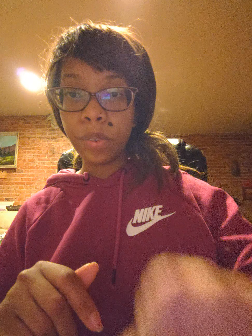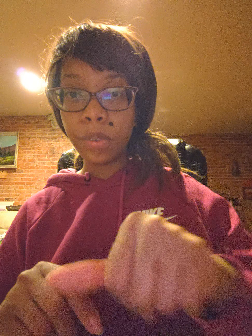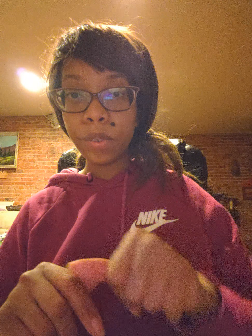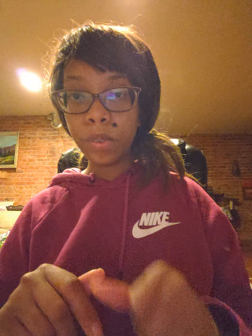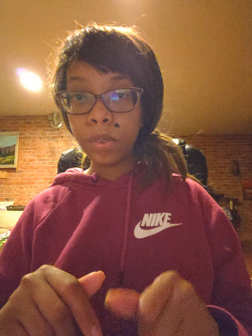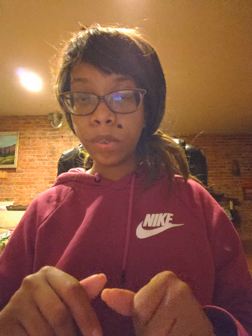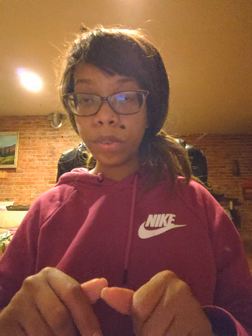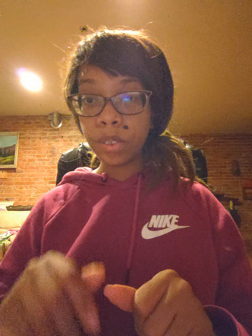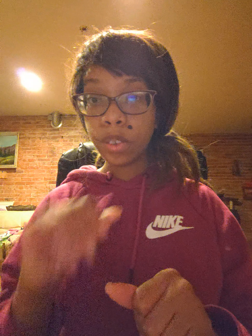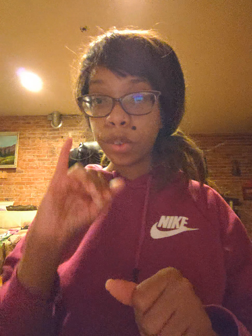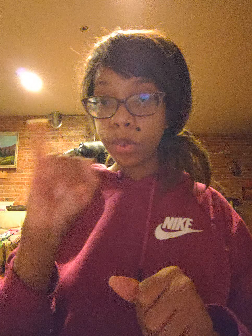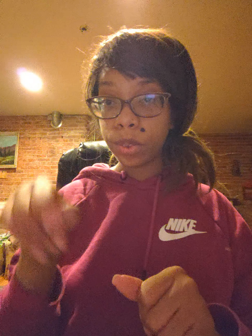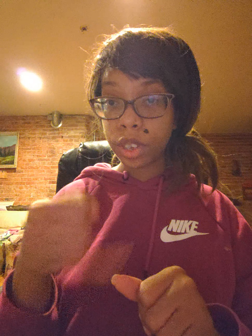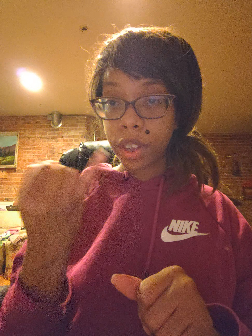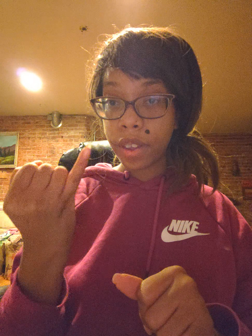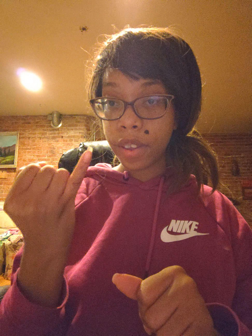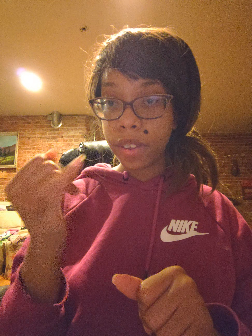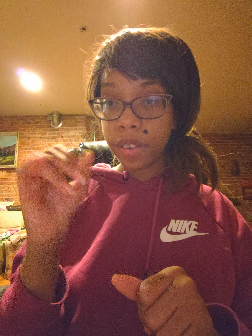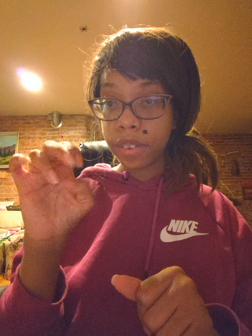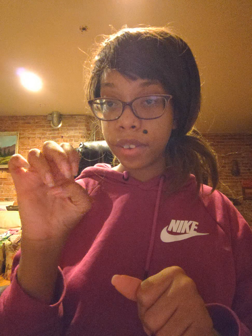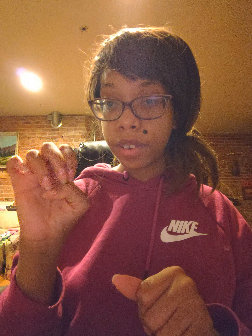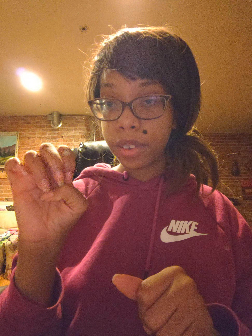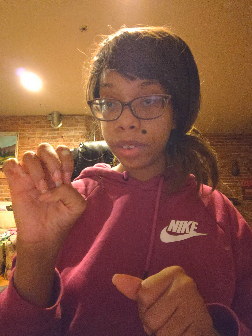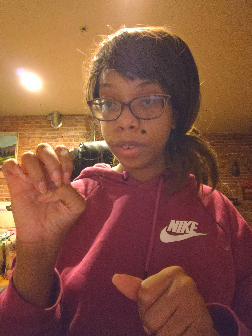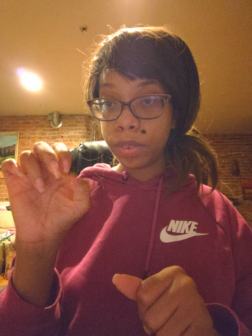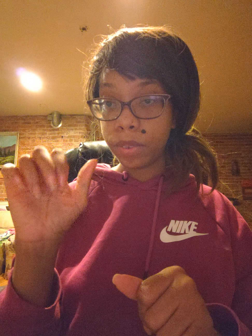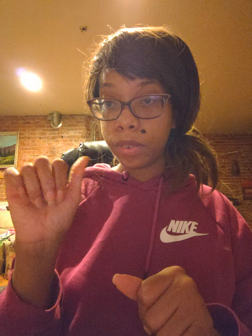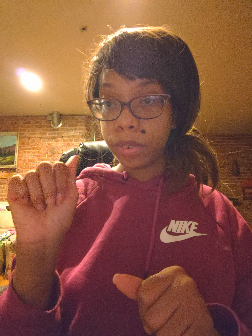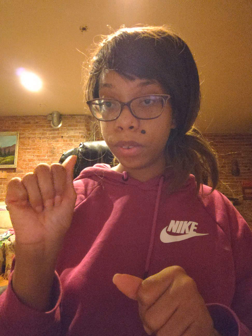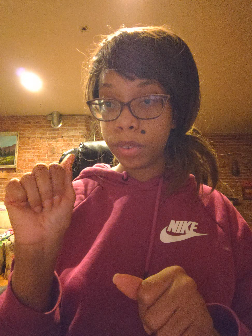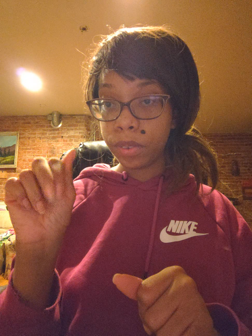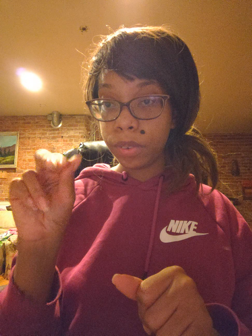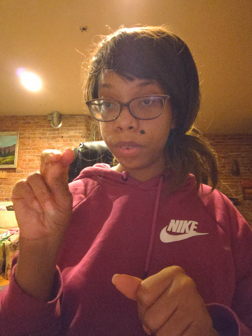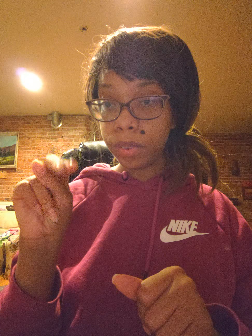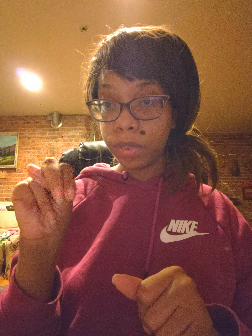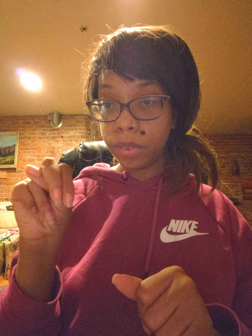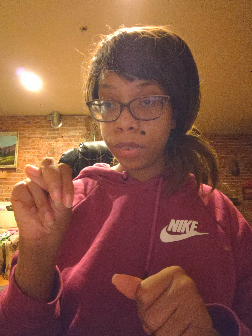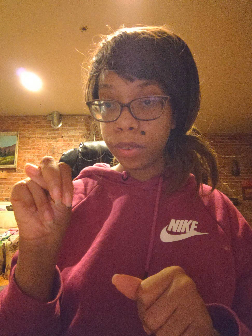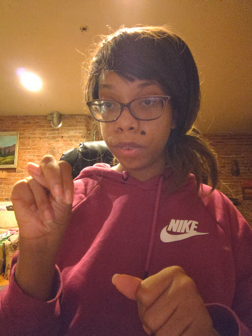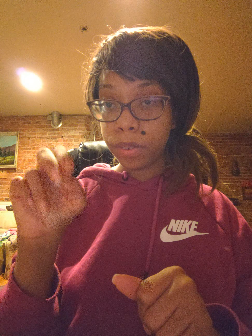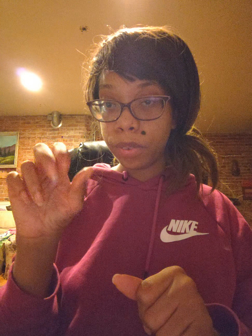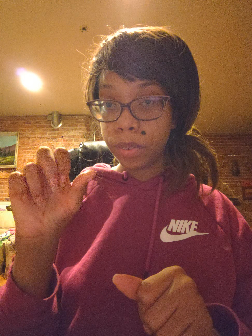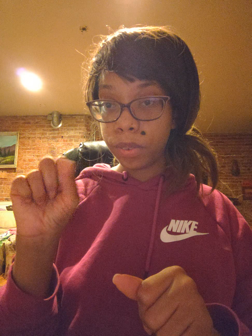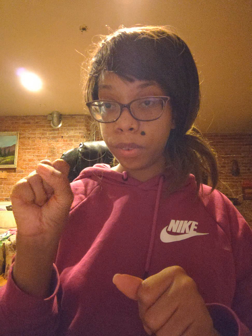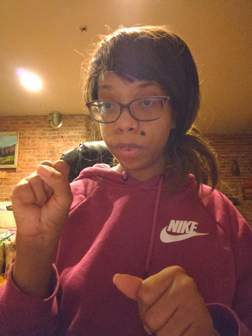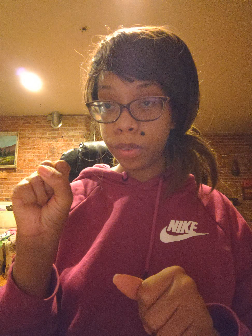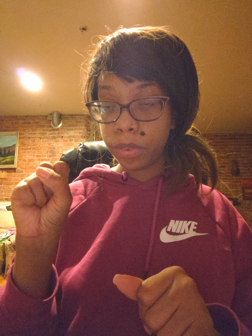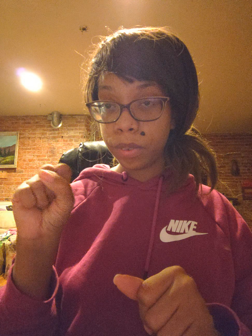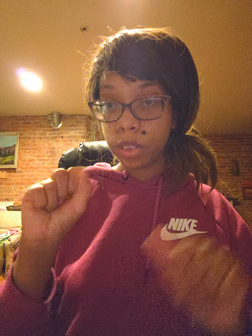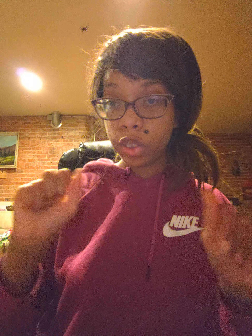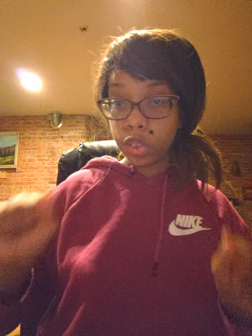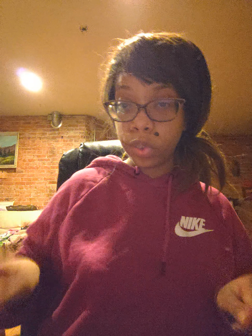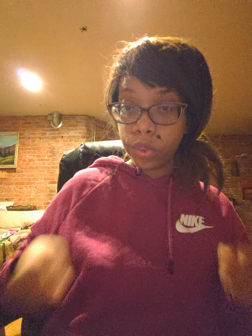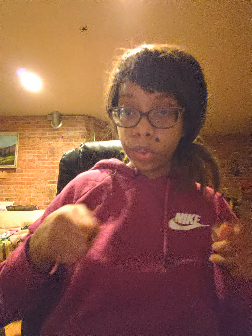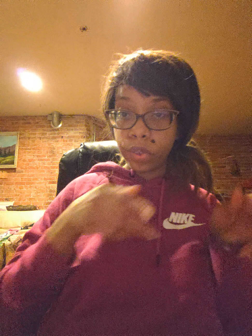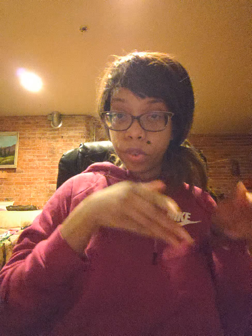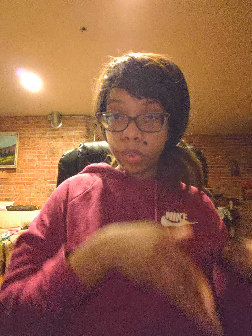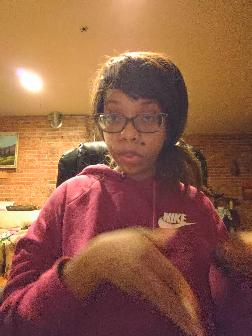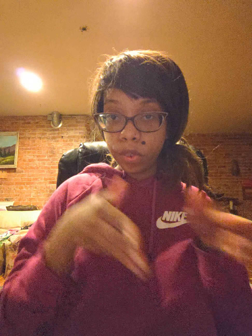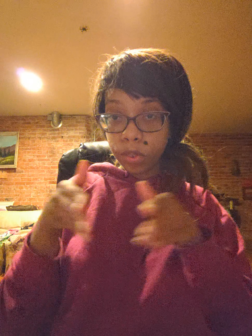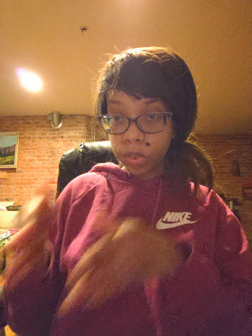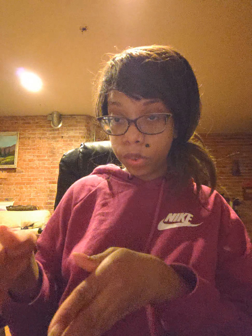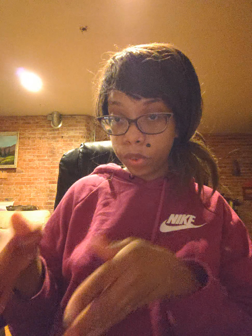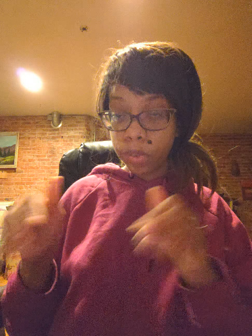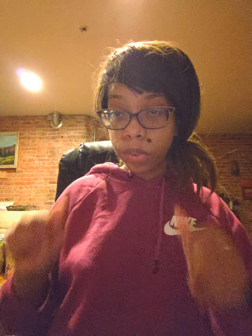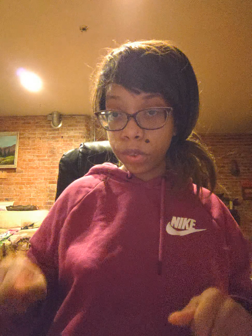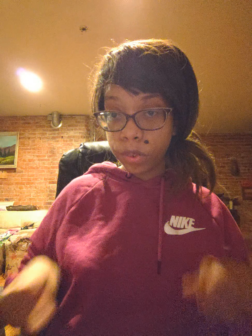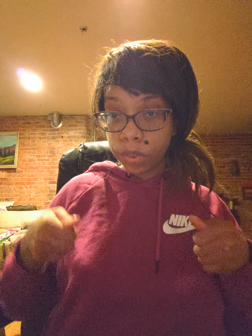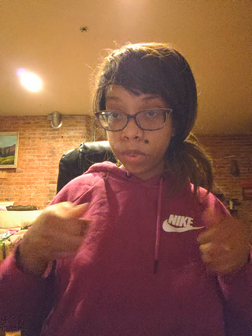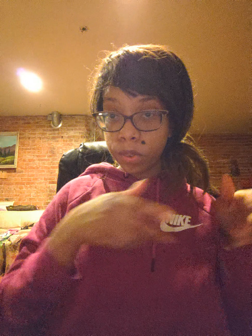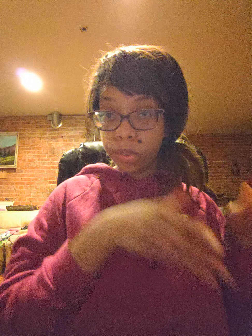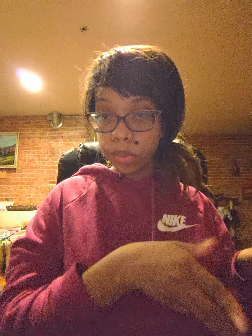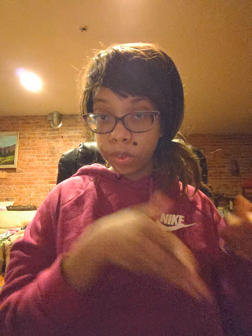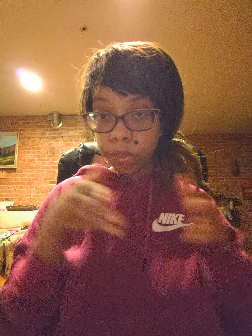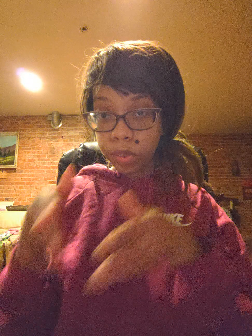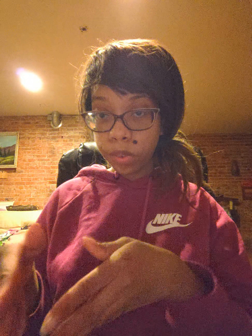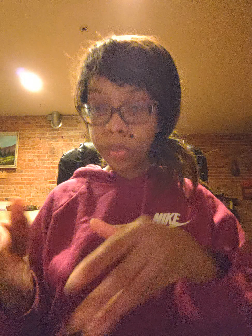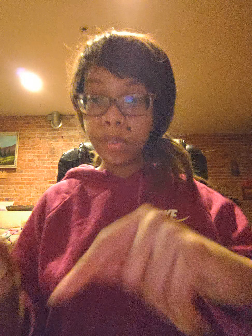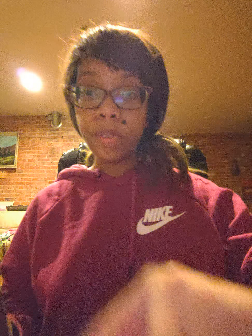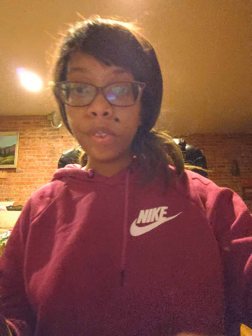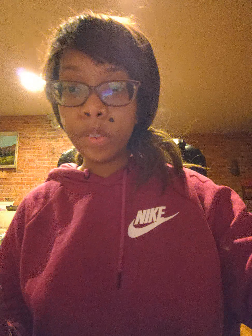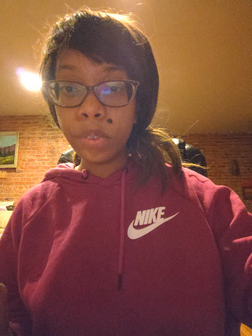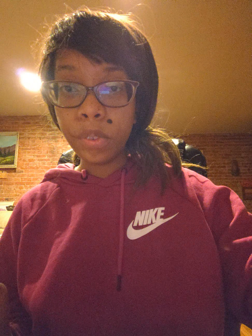jeans